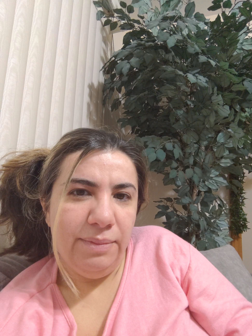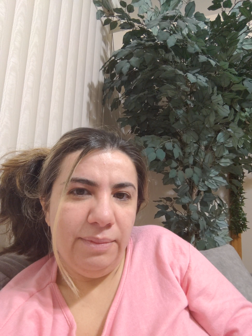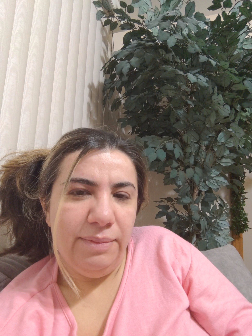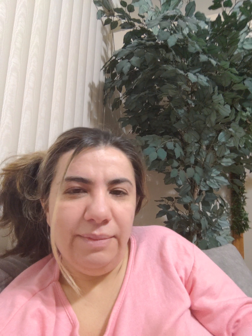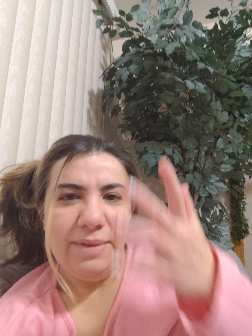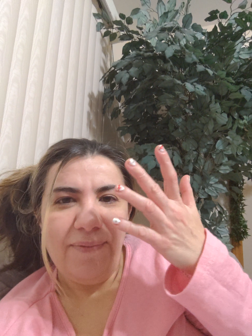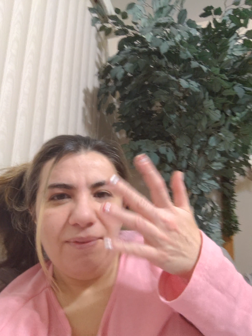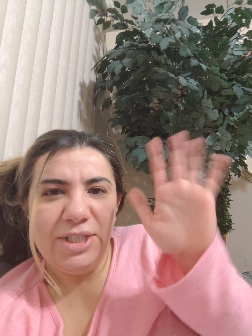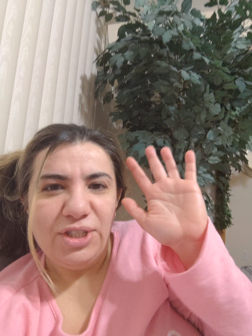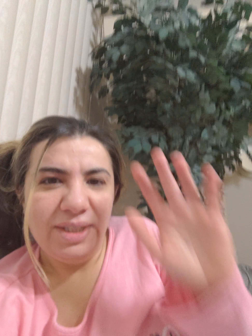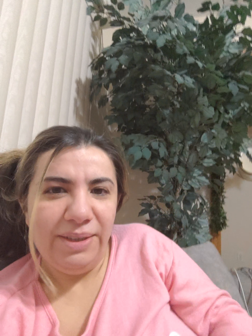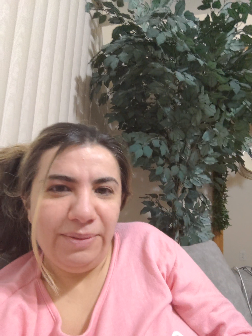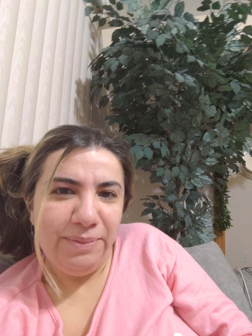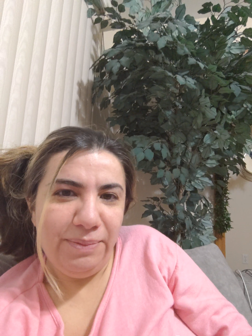finish